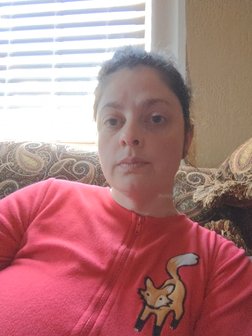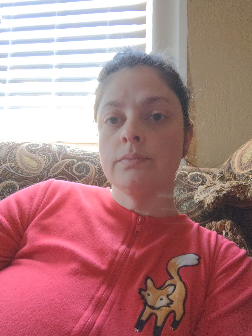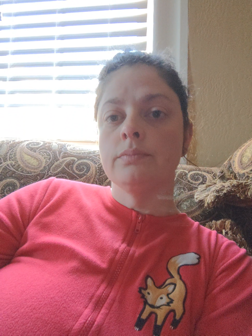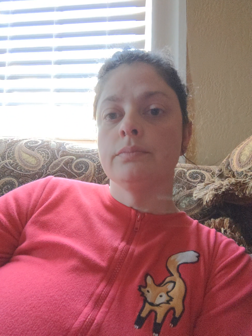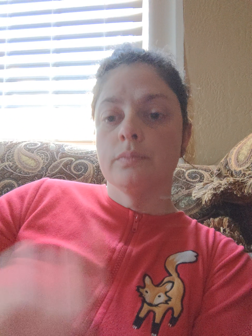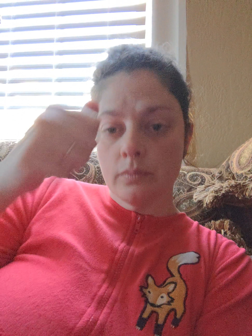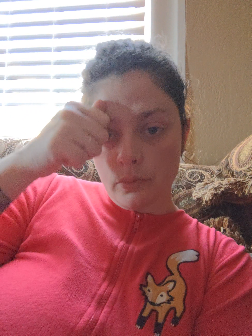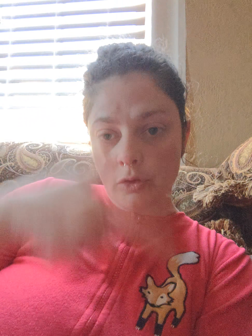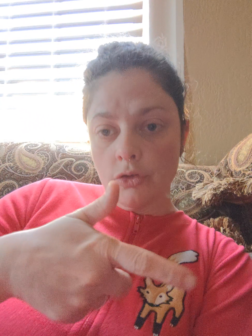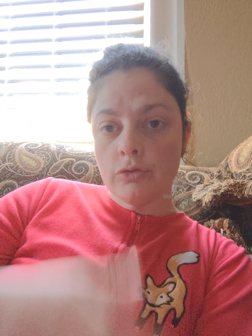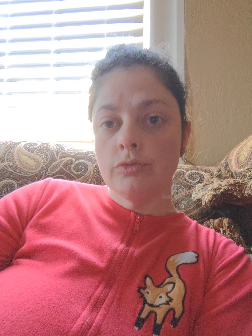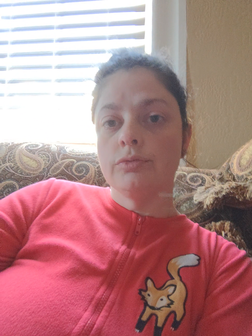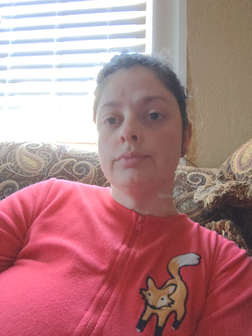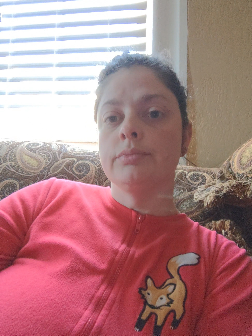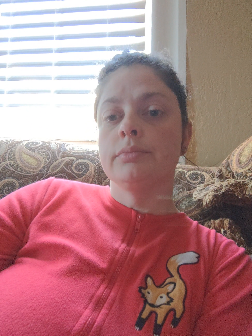brother